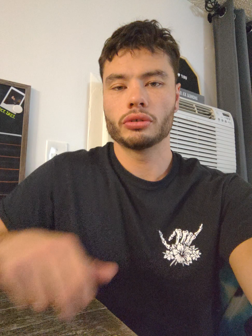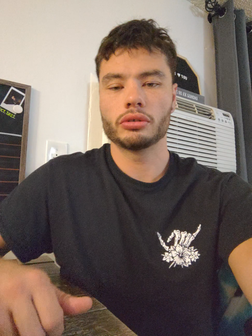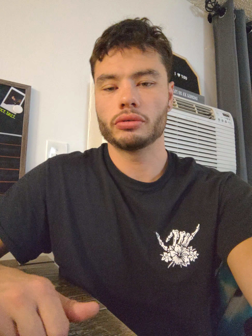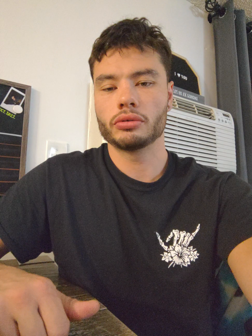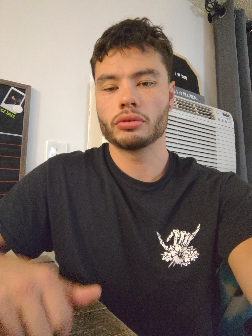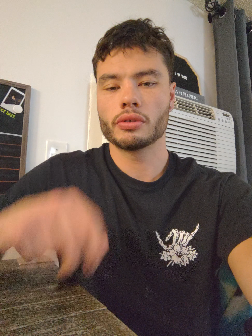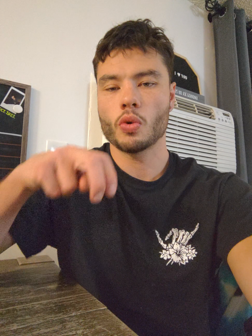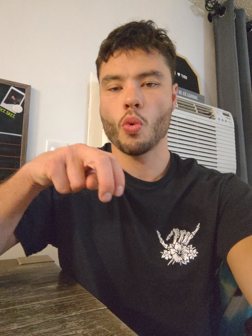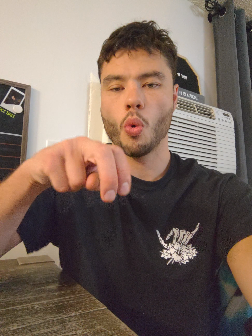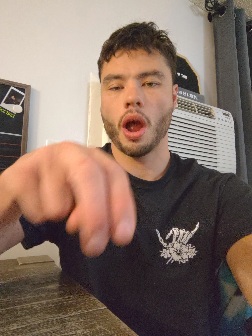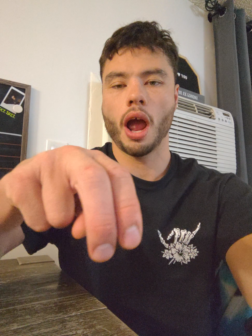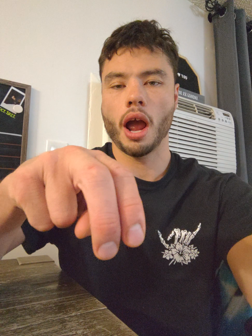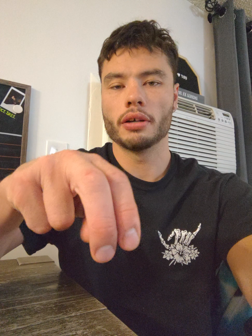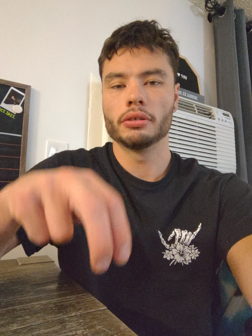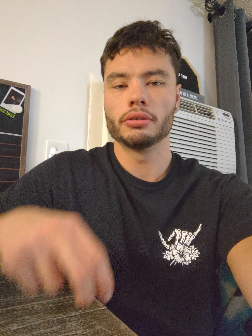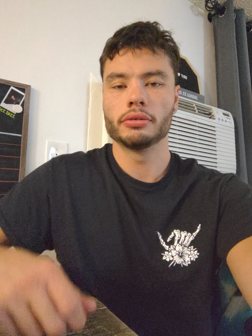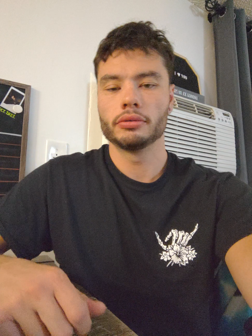ride